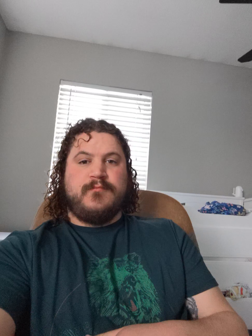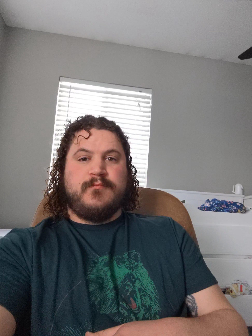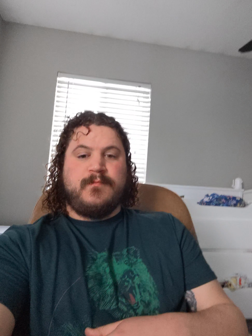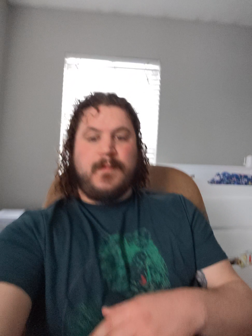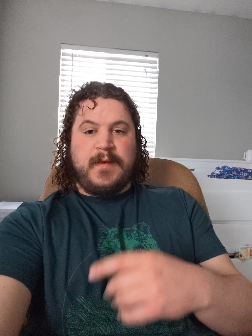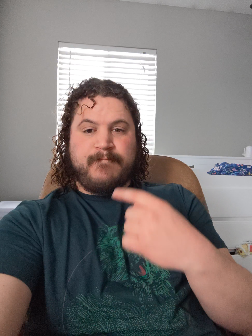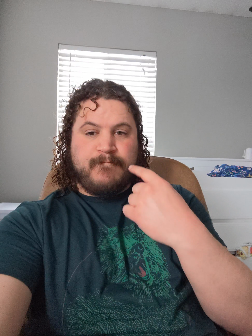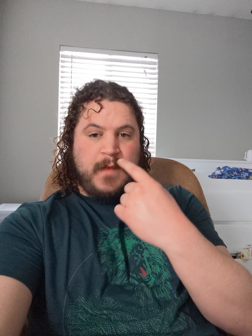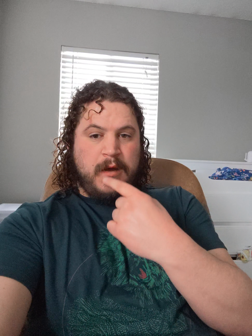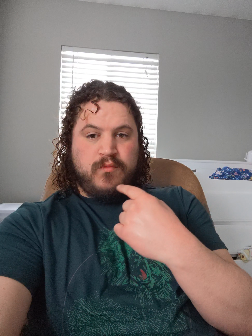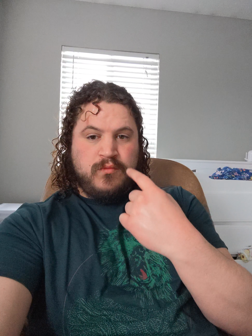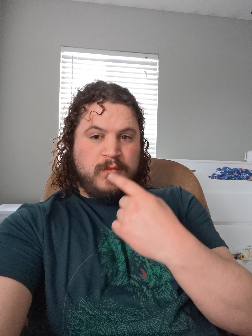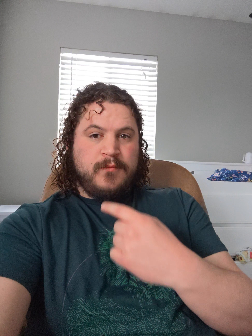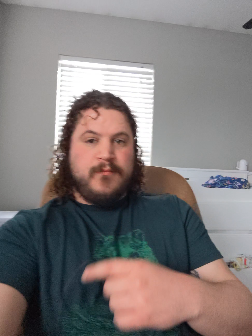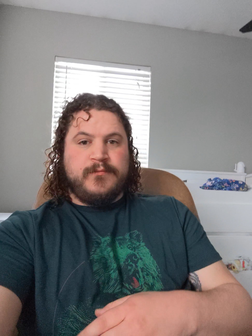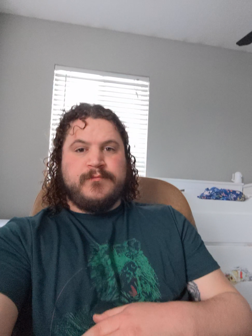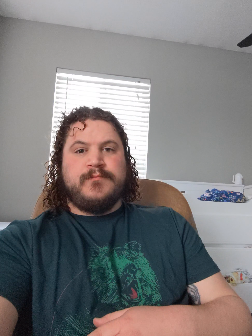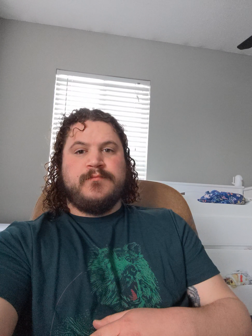mouth